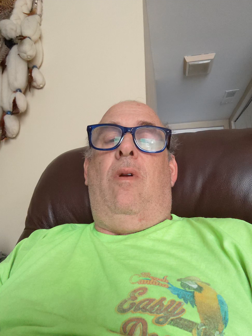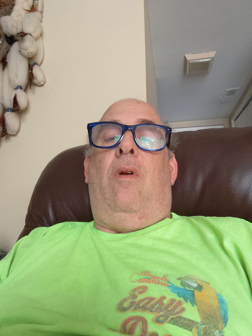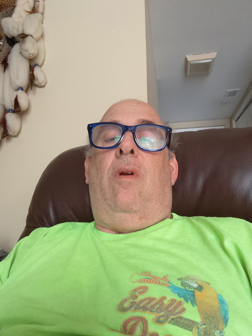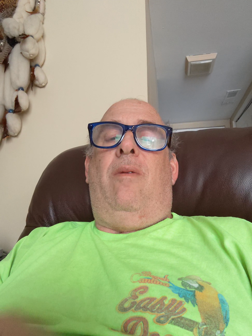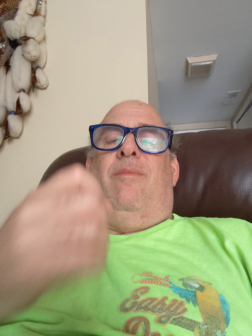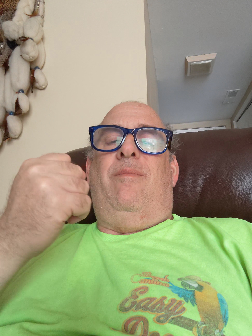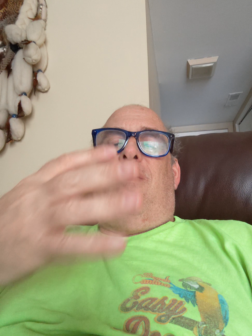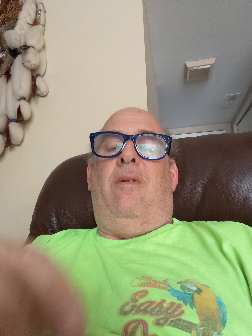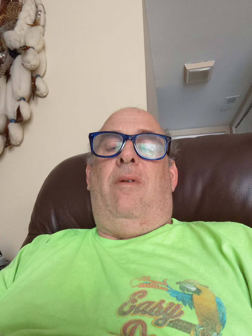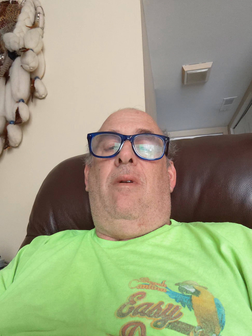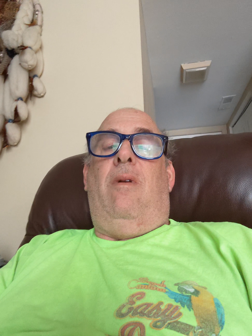many